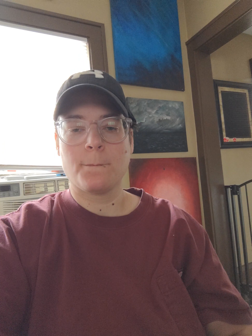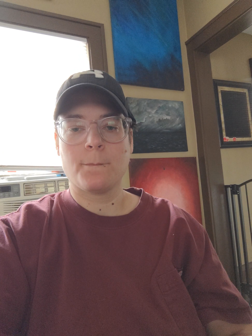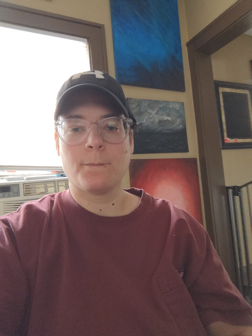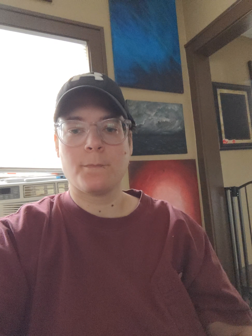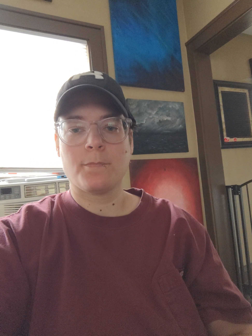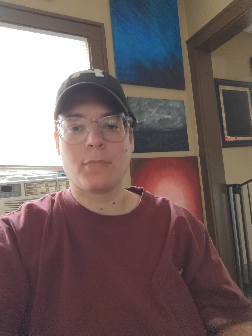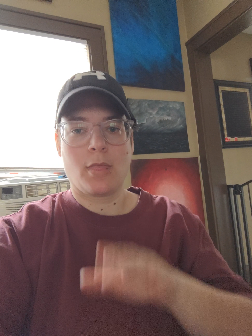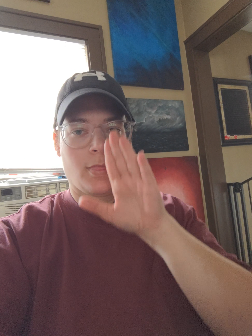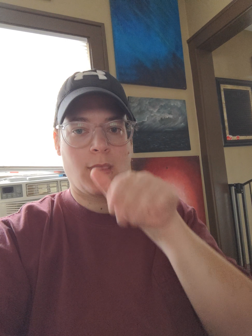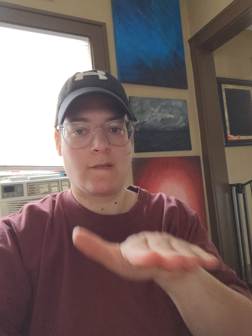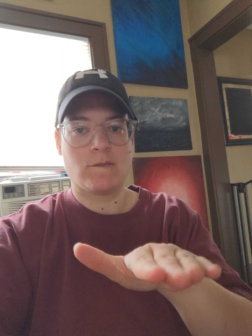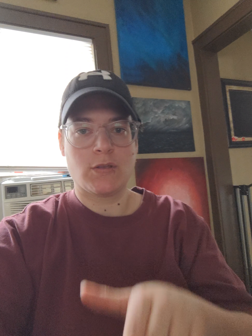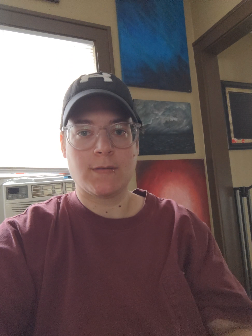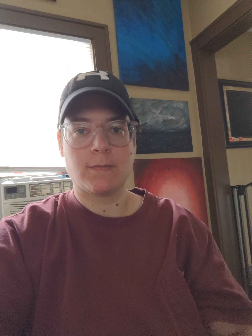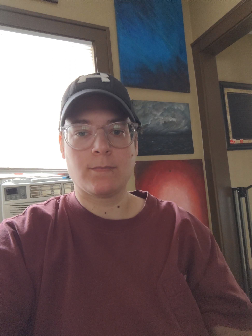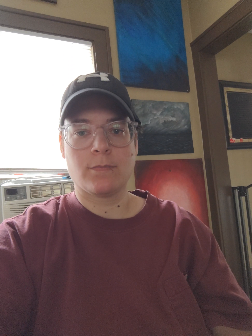elephant